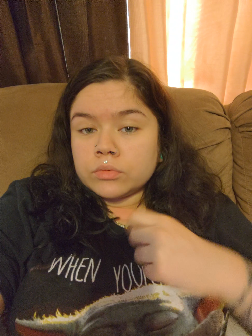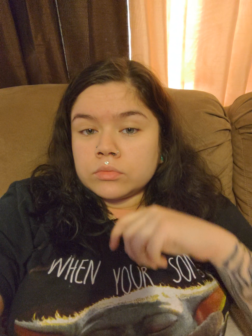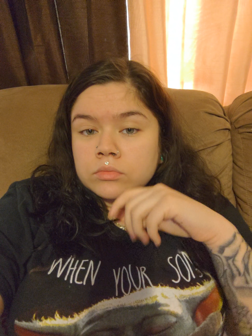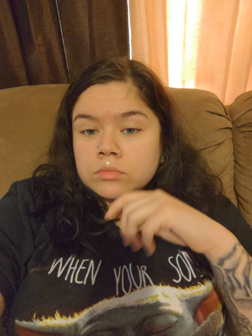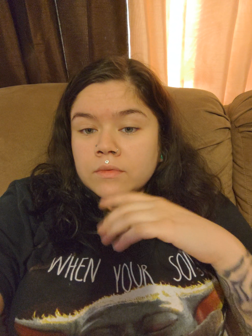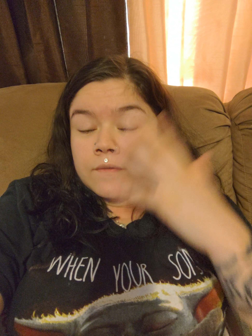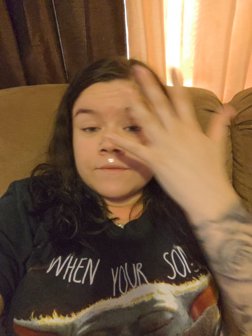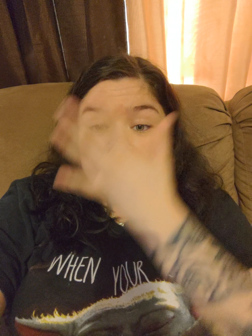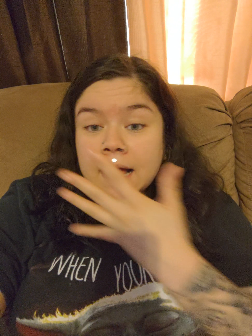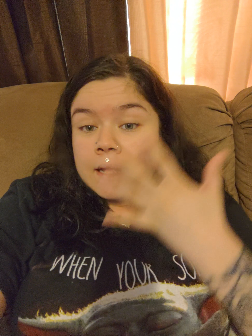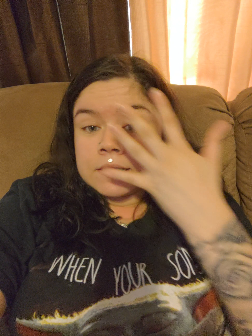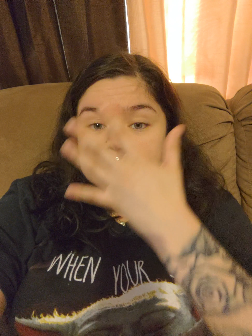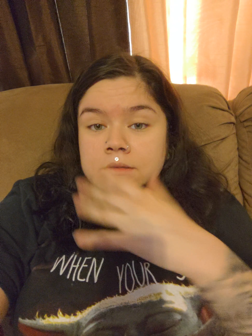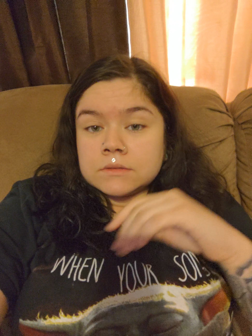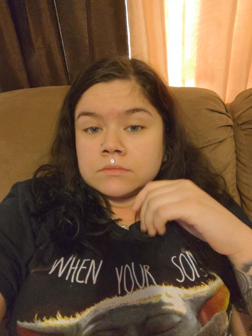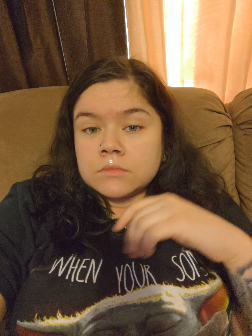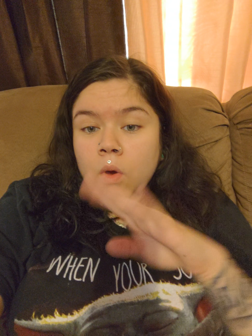face